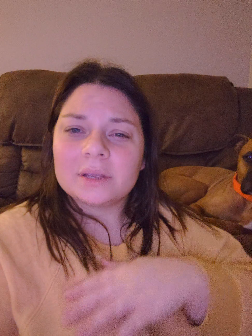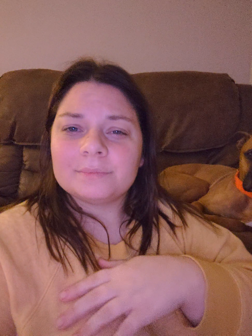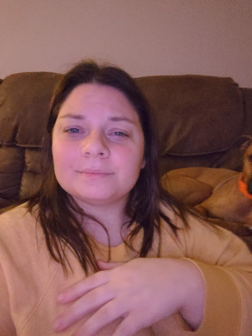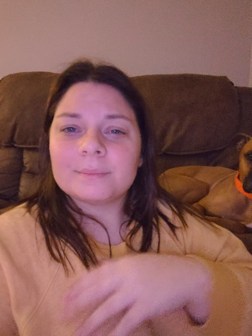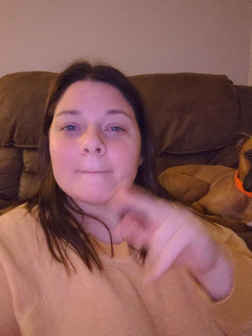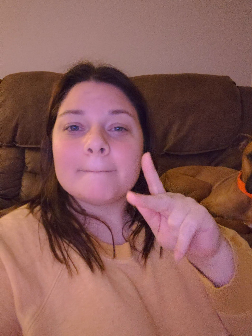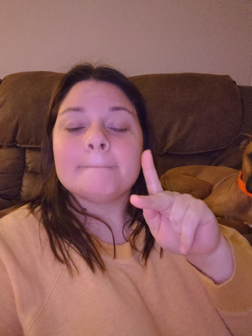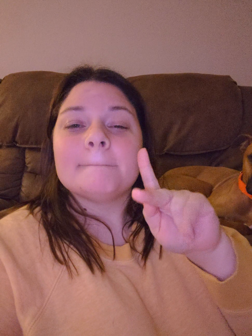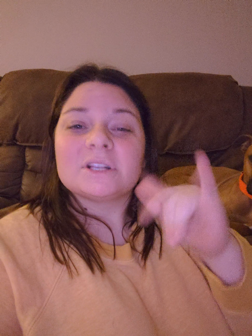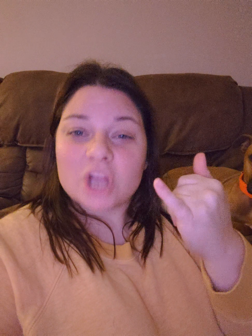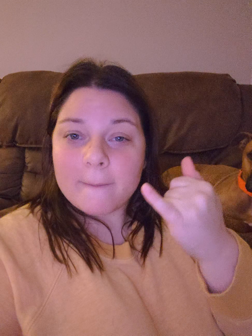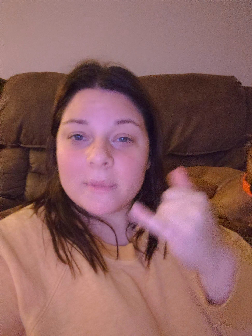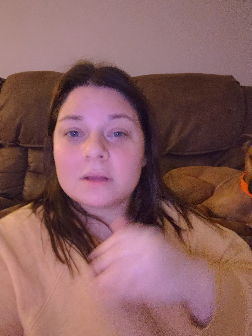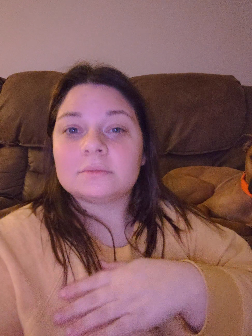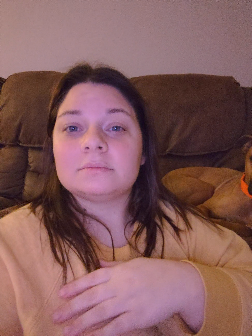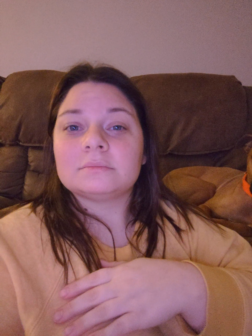pajamas